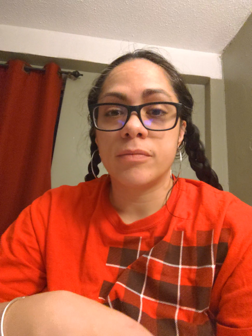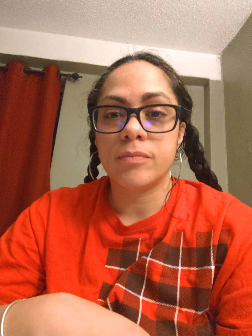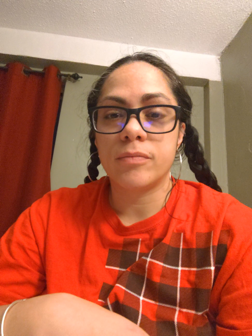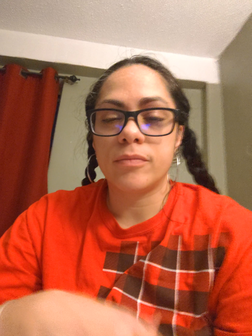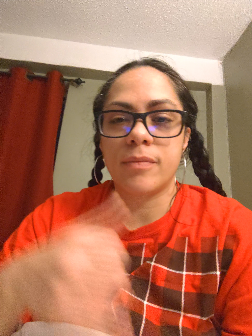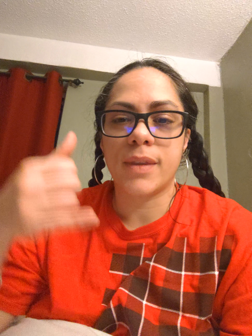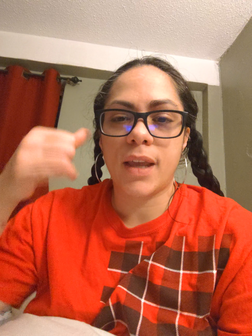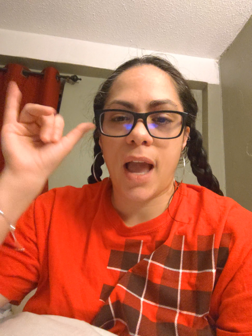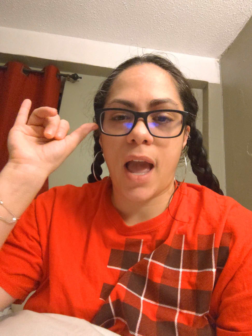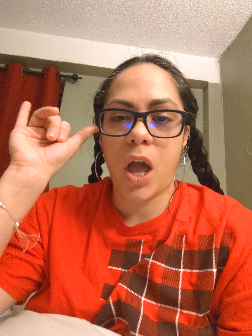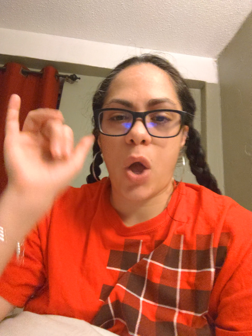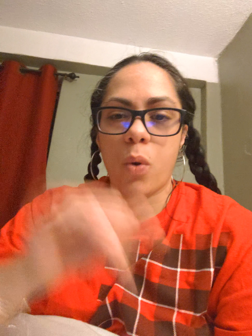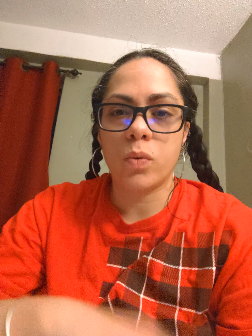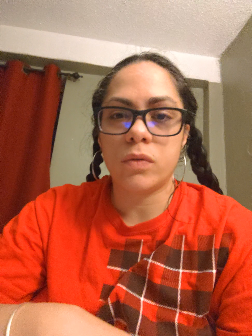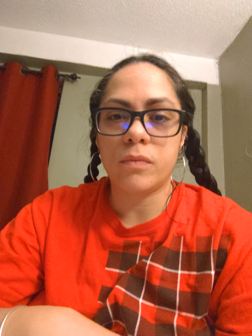cow